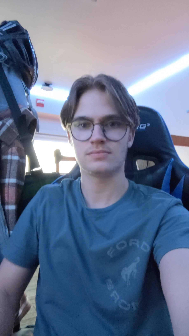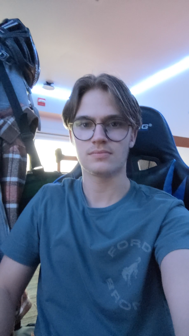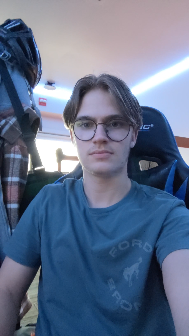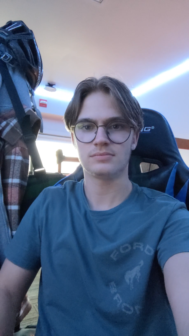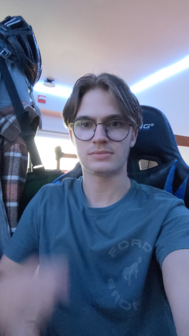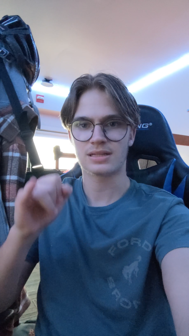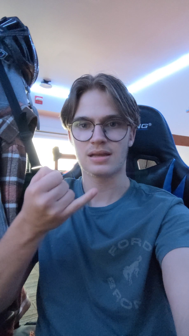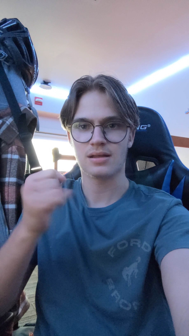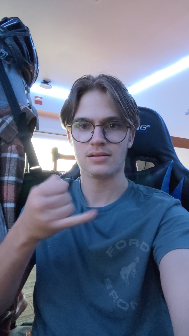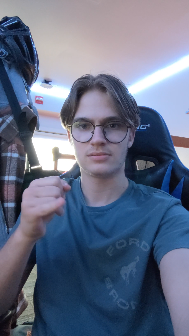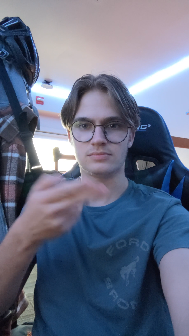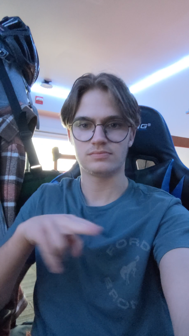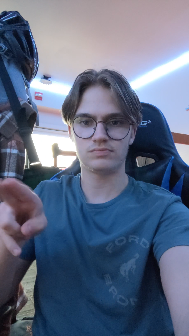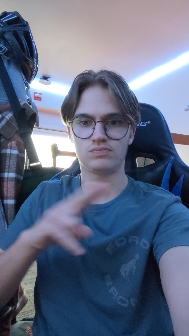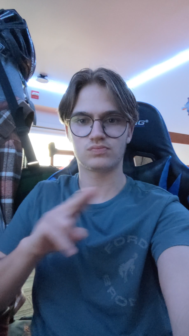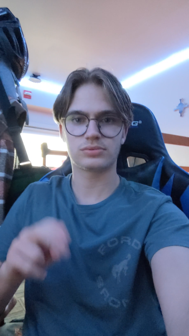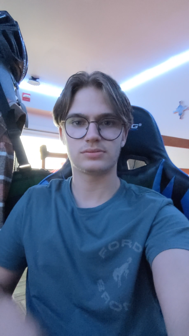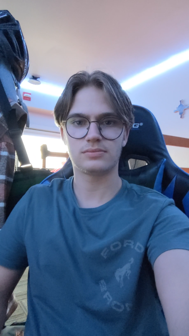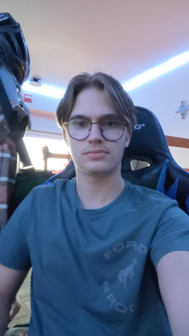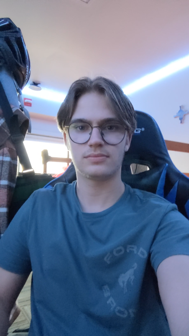jelly